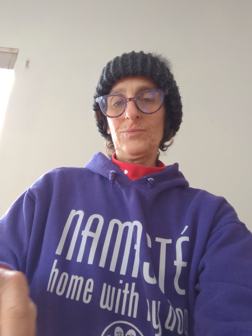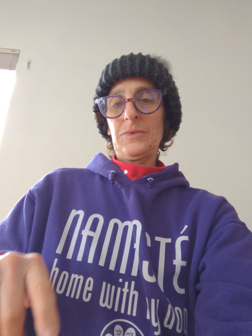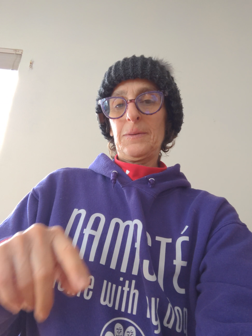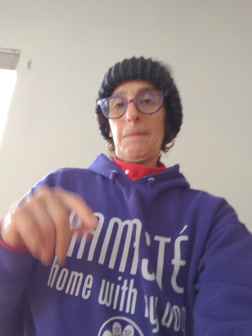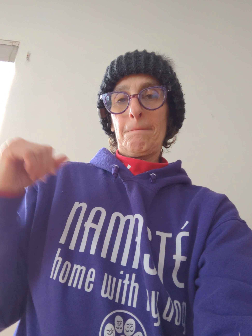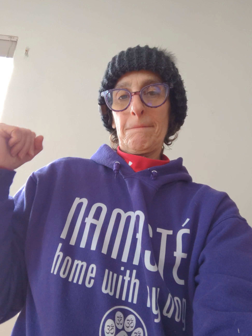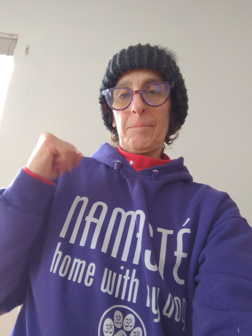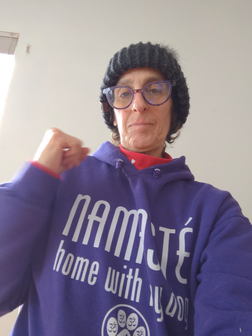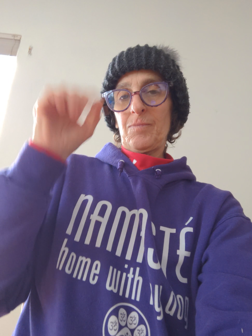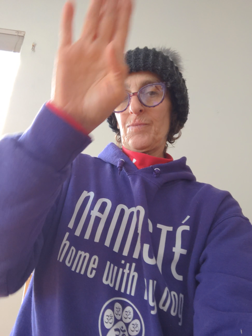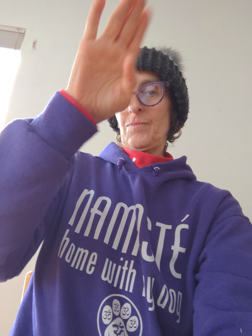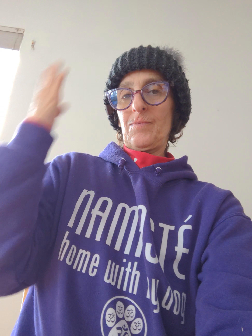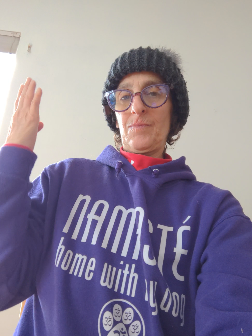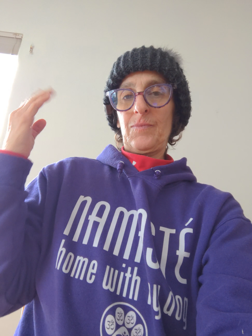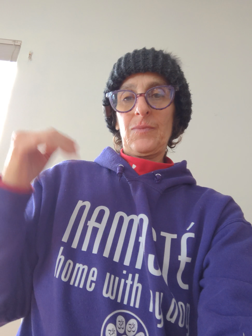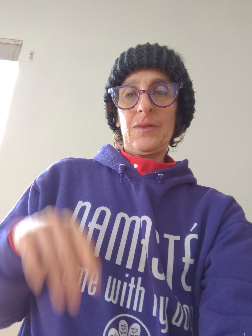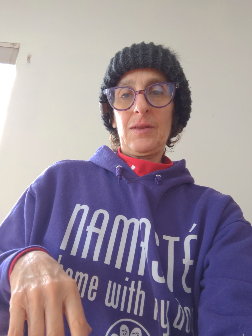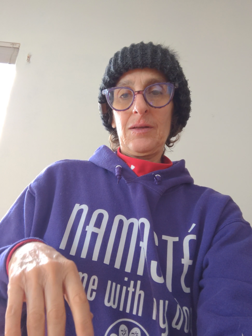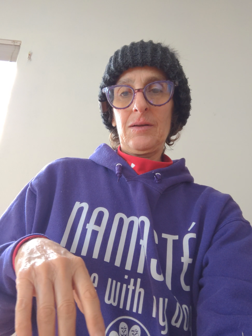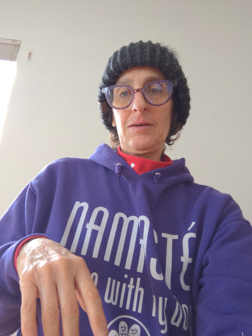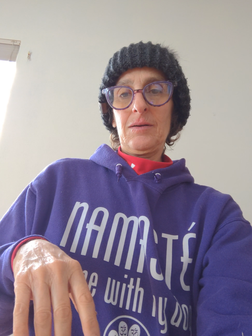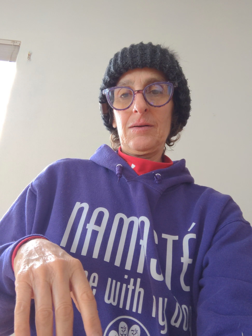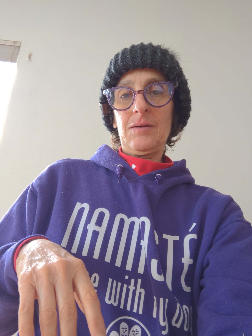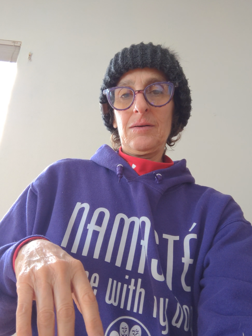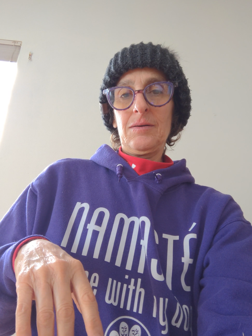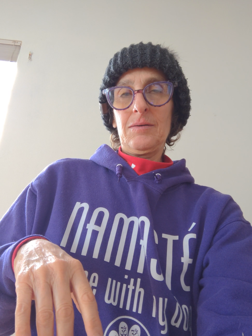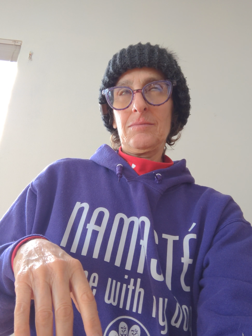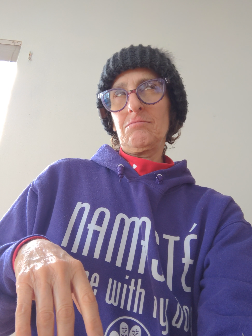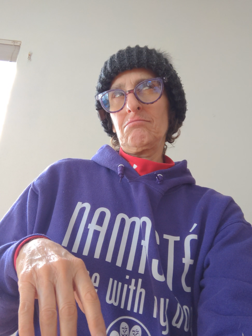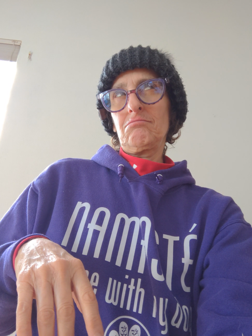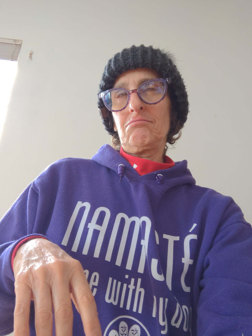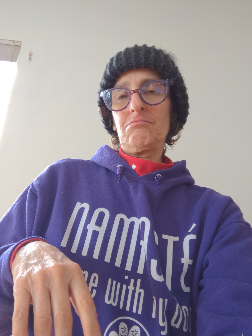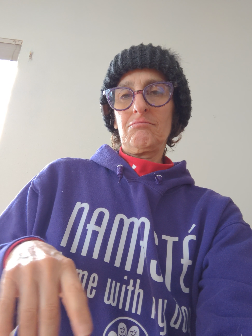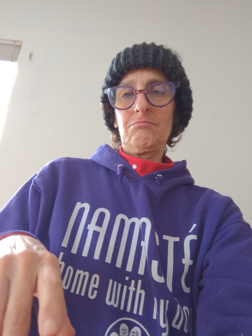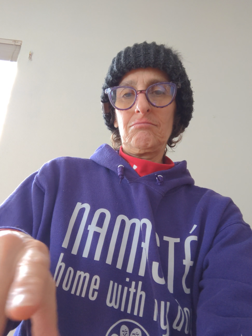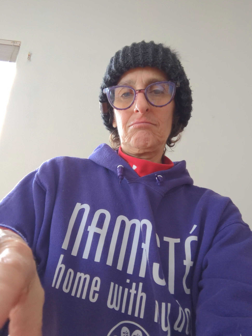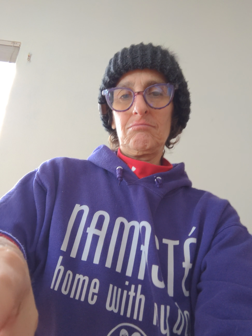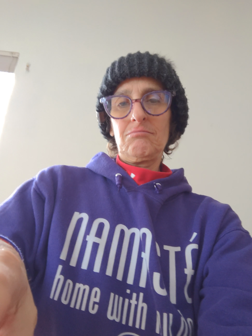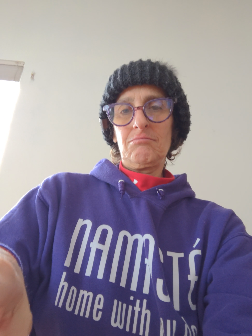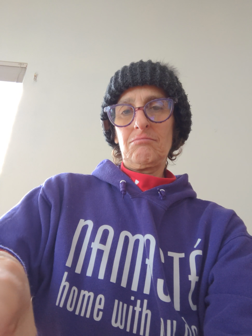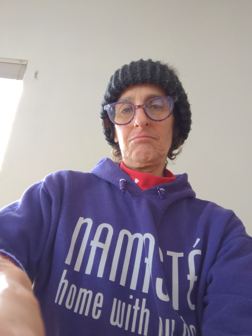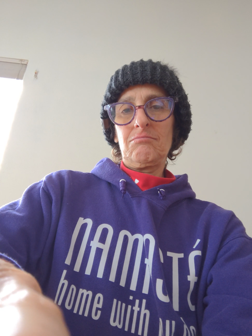refrigerator